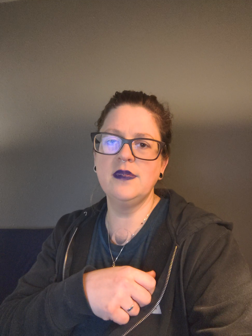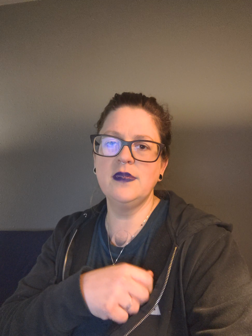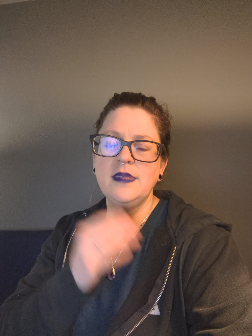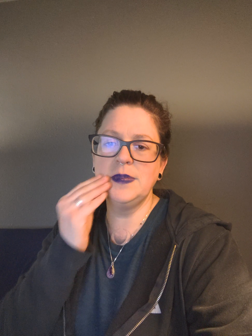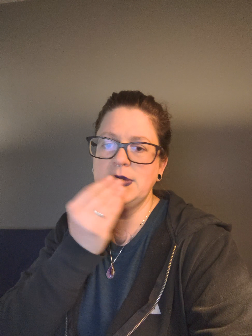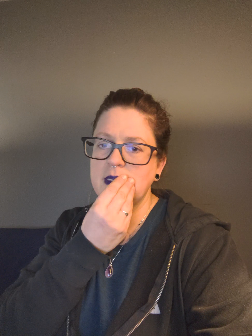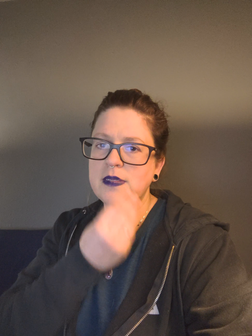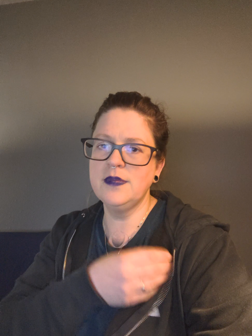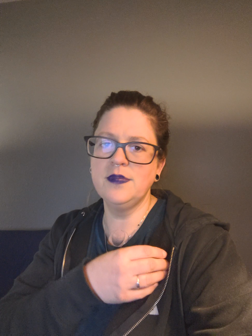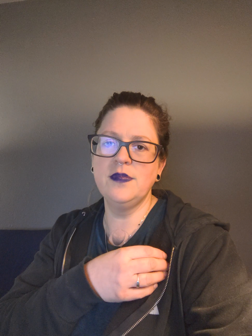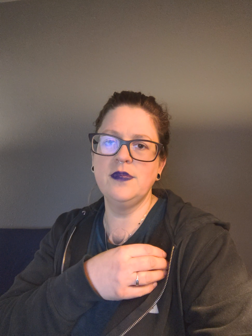napkin